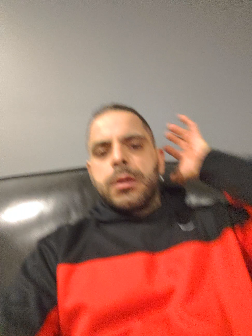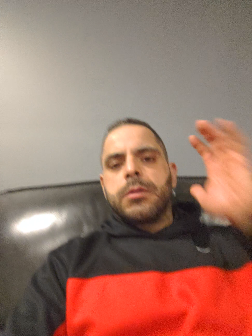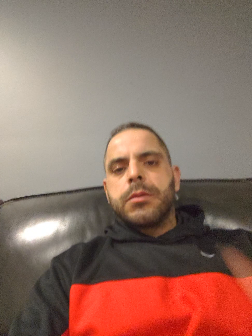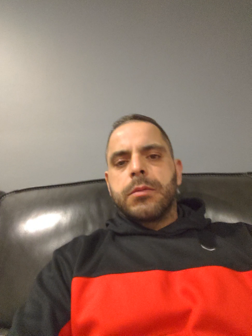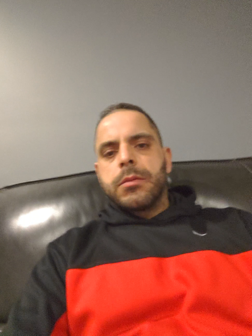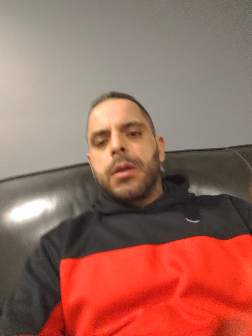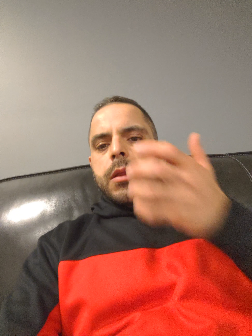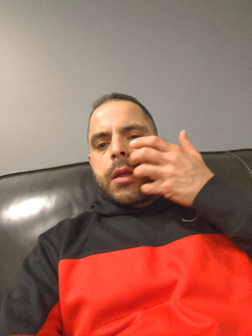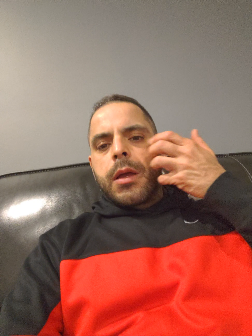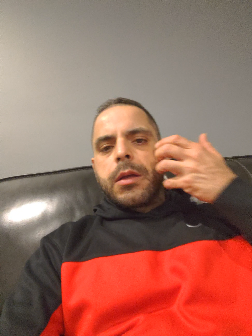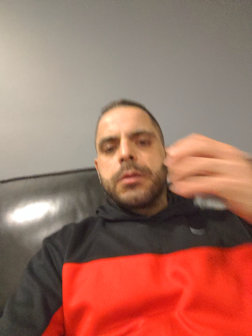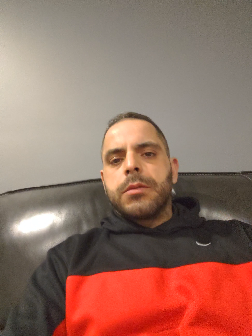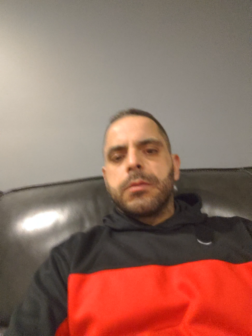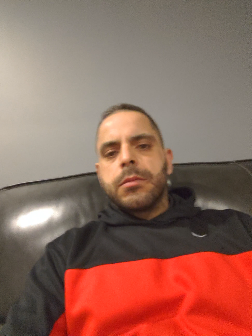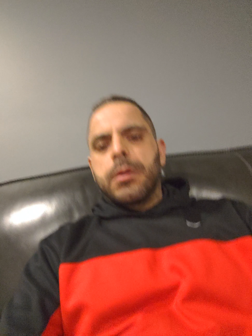tiger